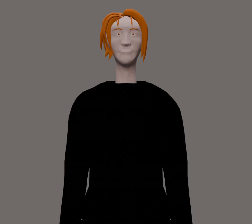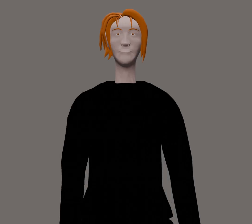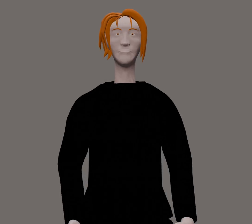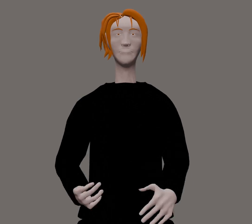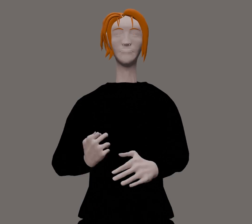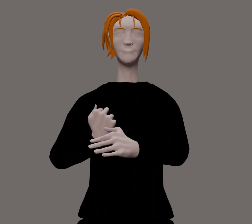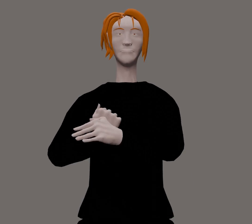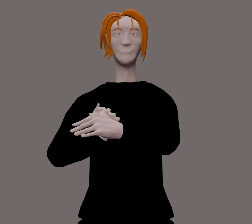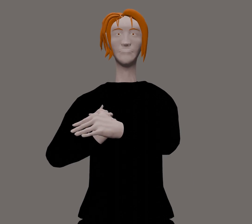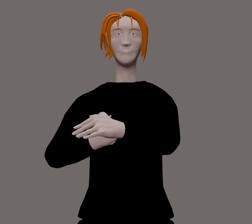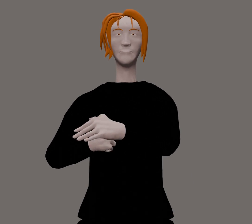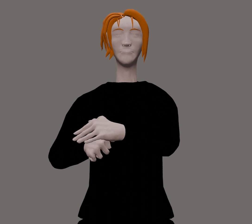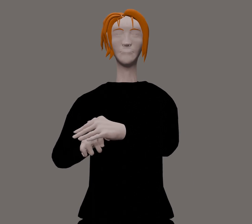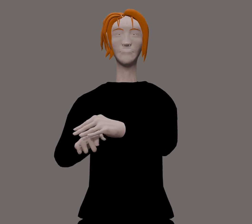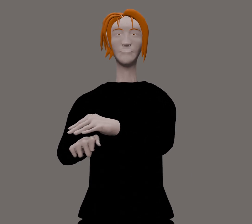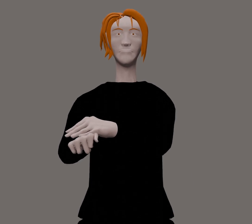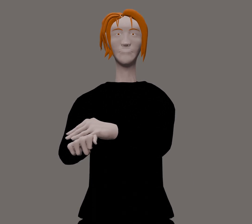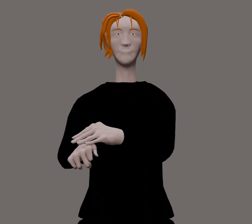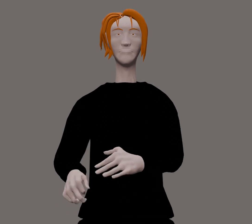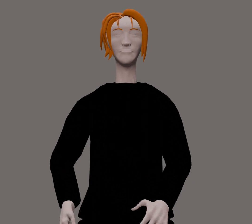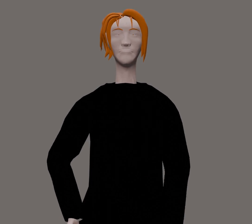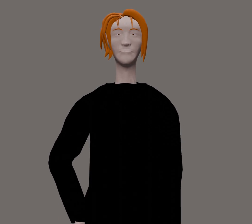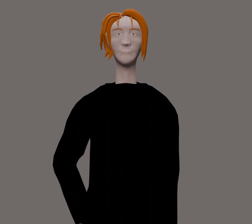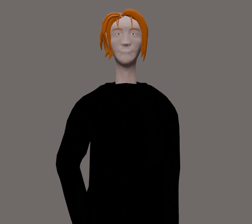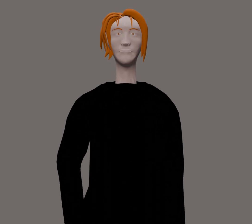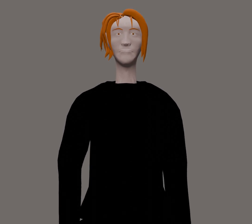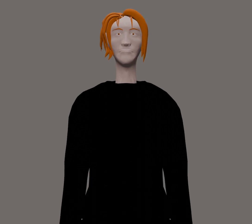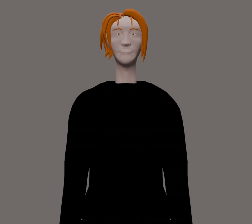Bear (Birth)